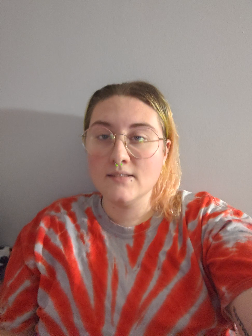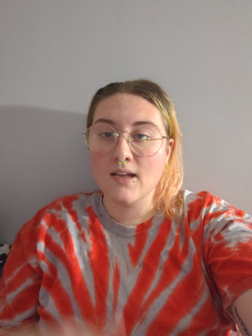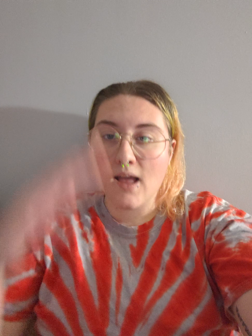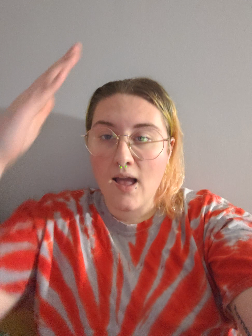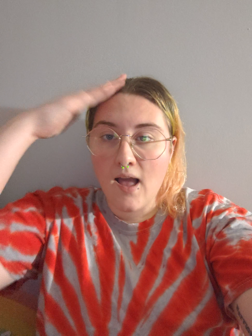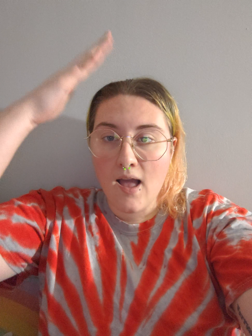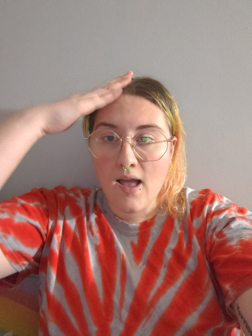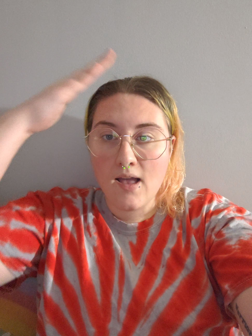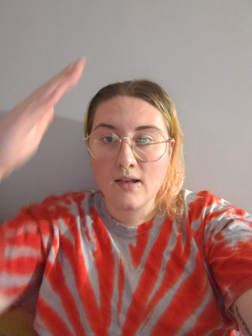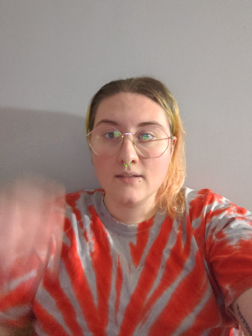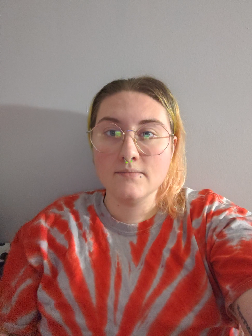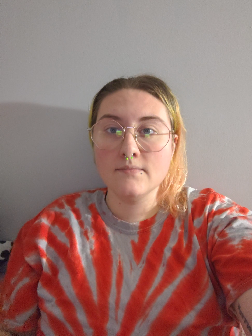hat